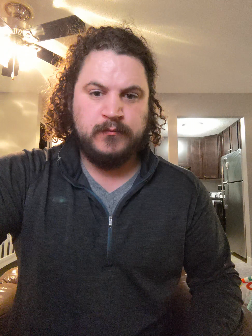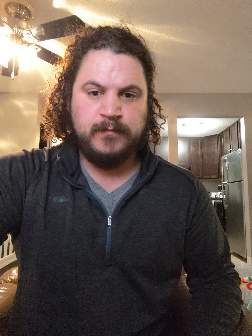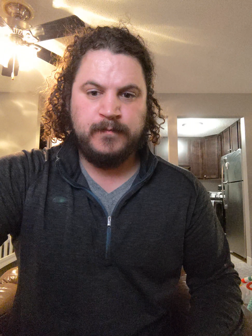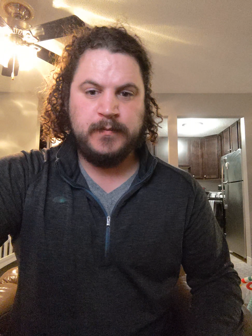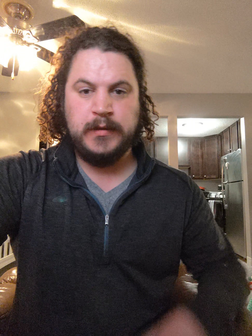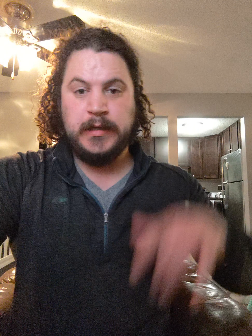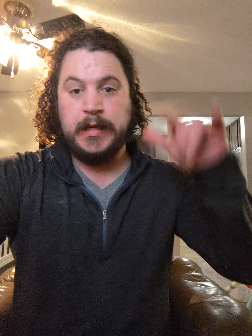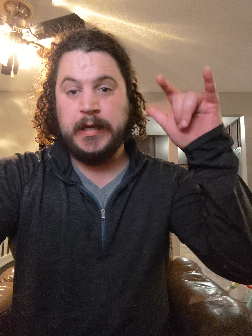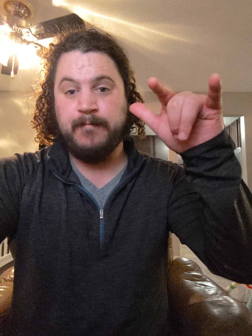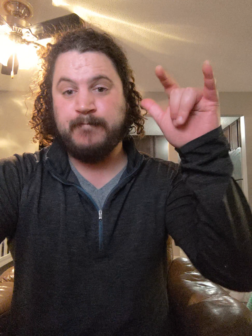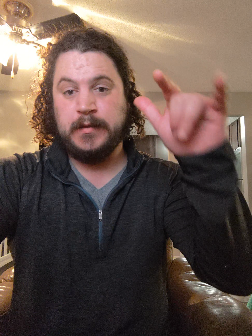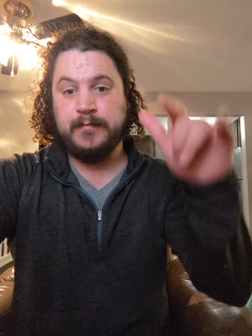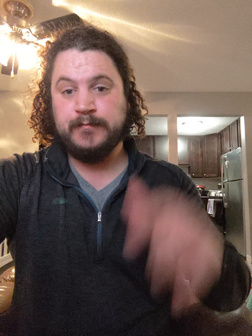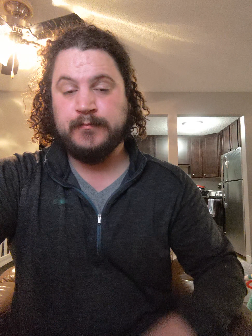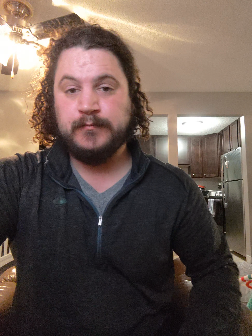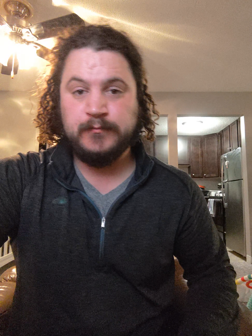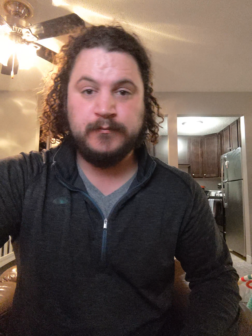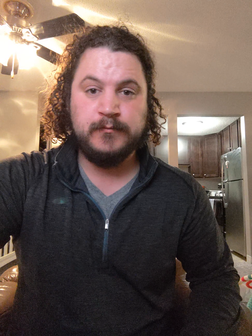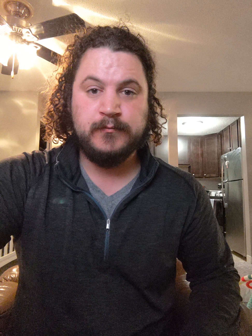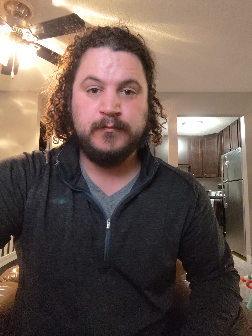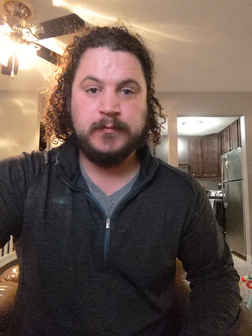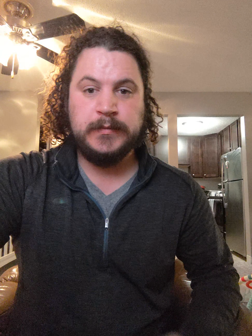airplane